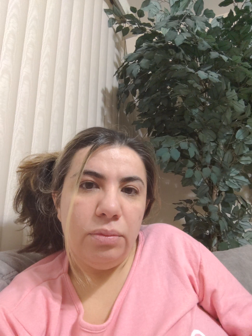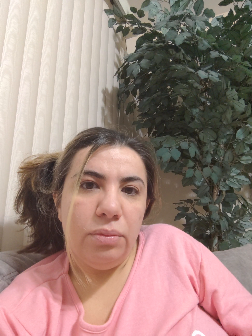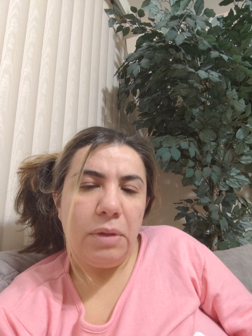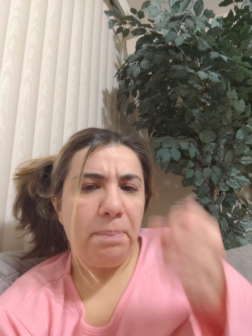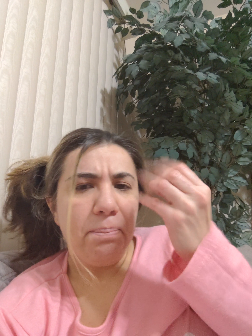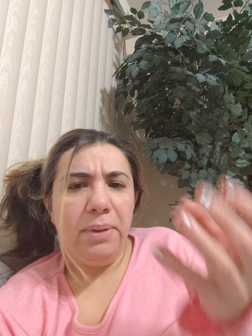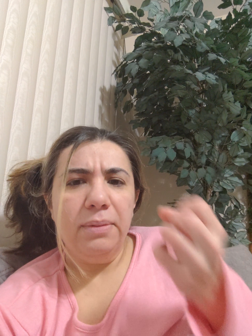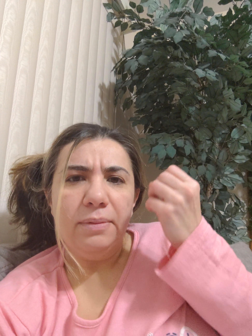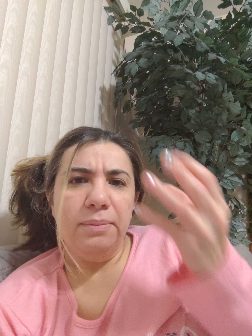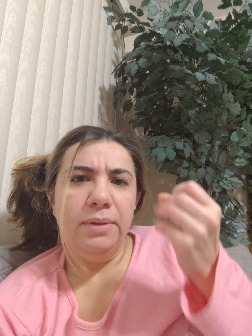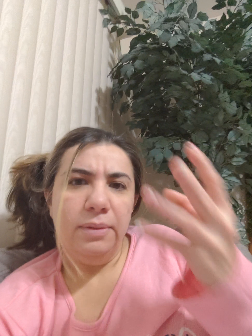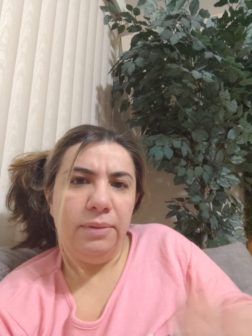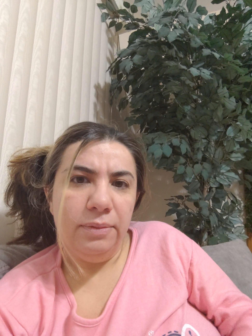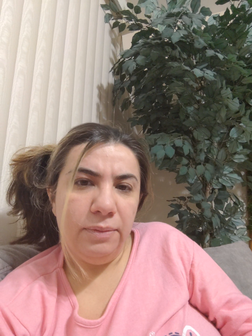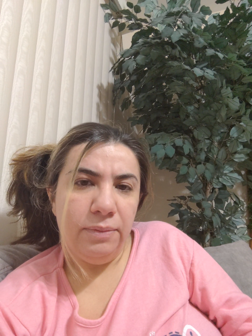many